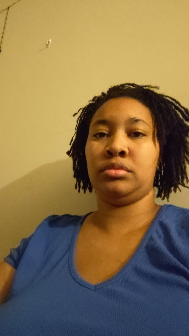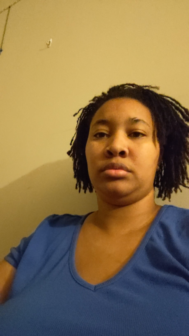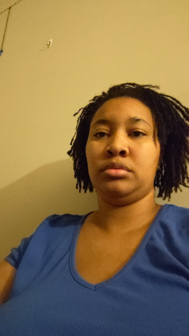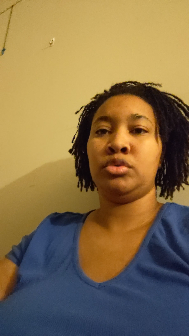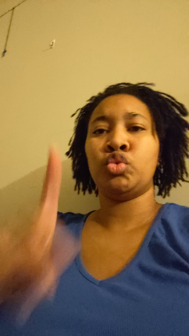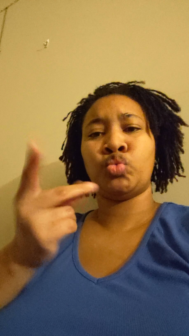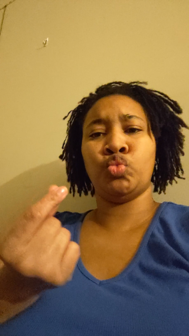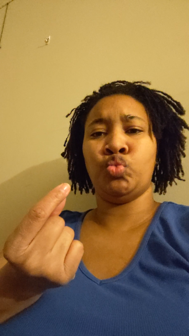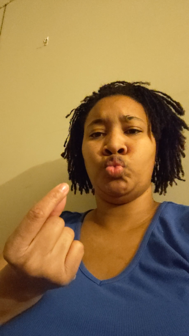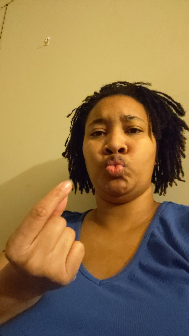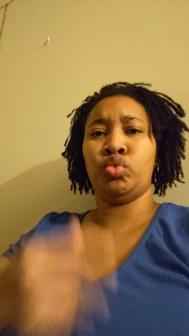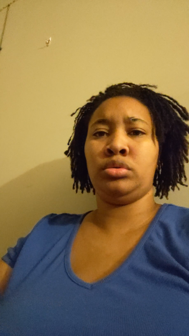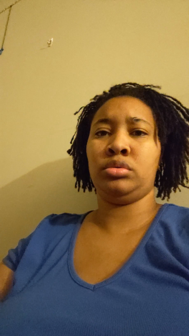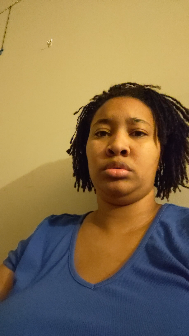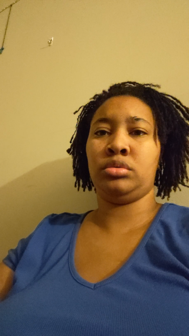do